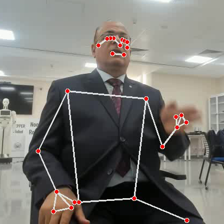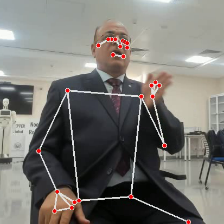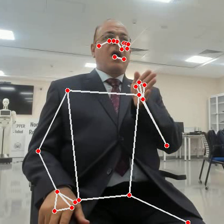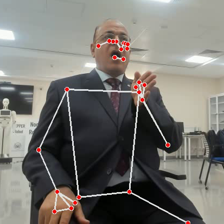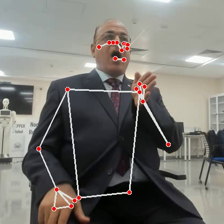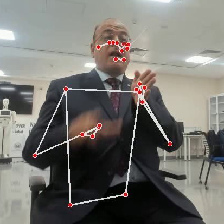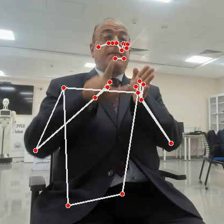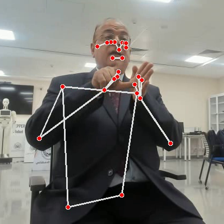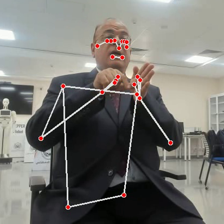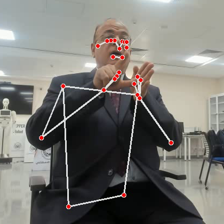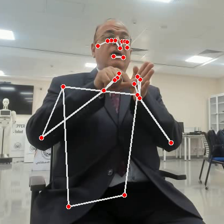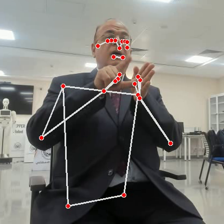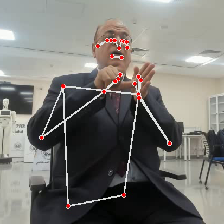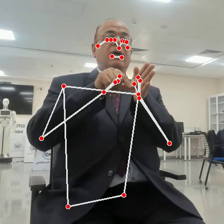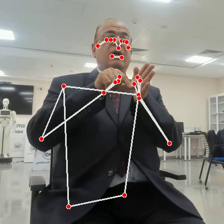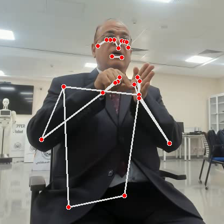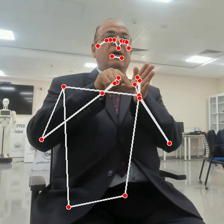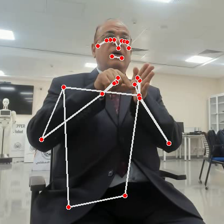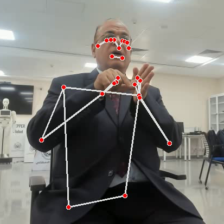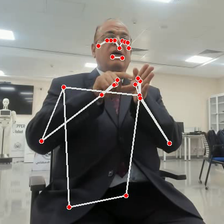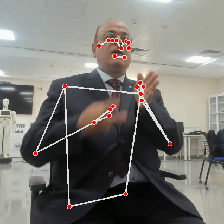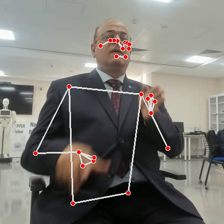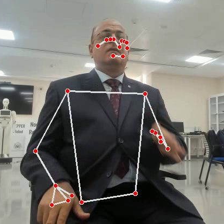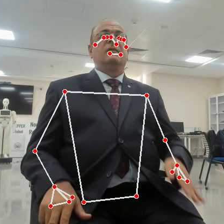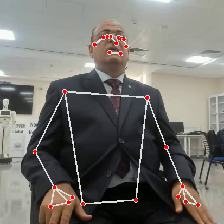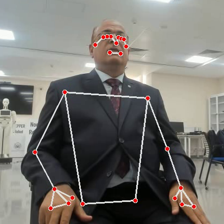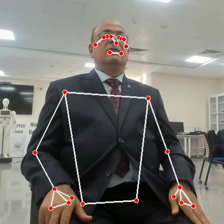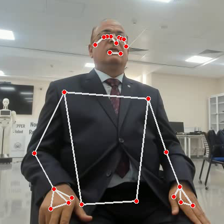3rabia